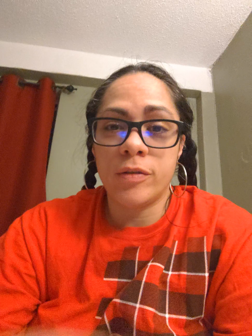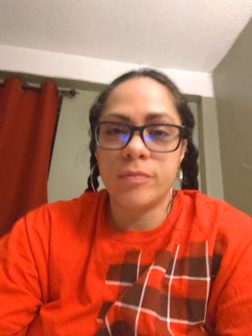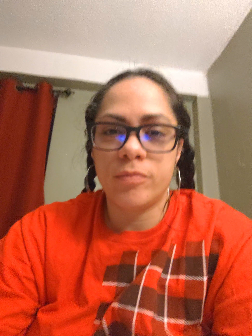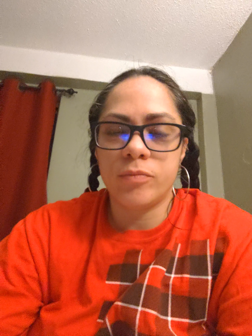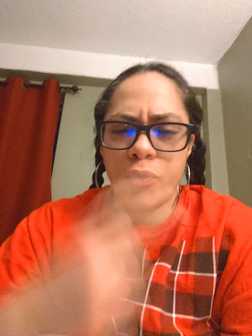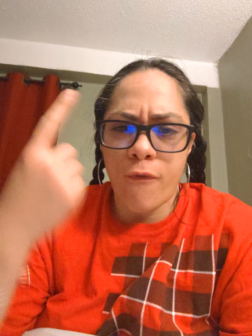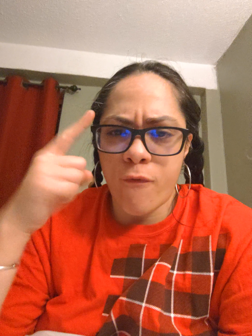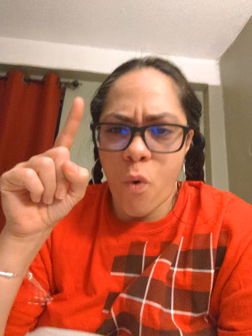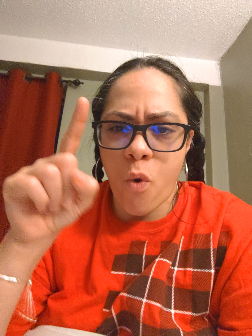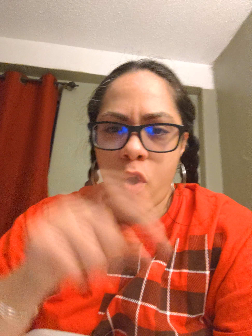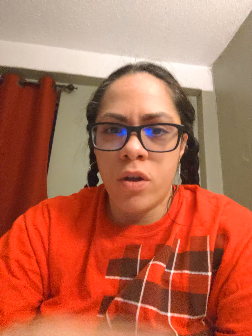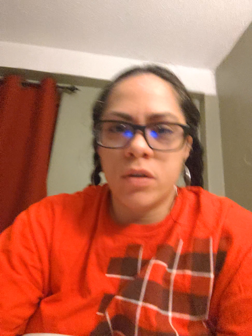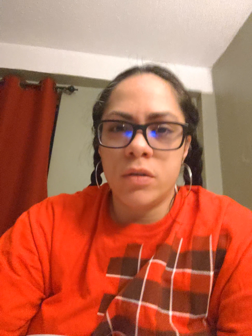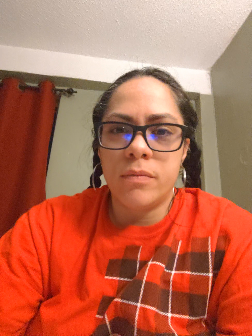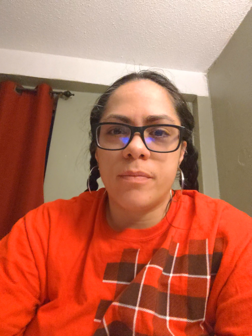for